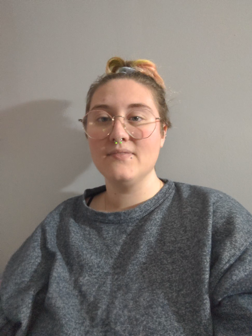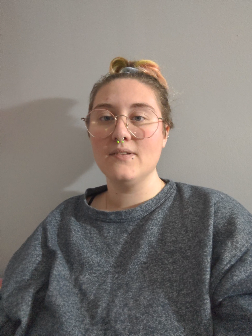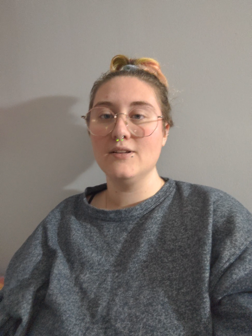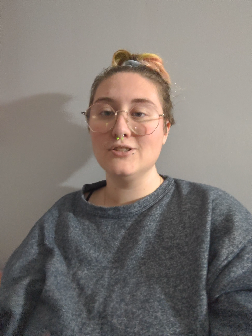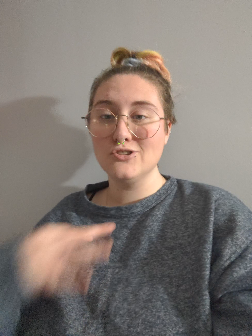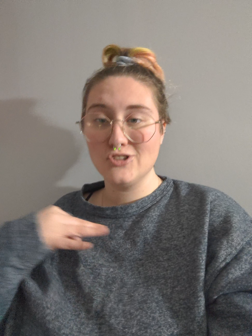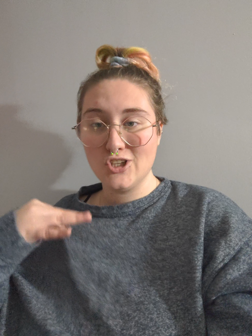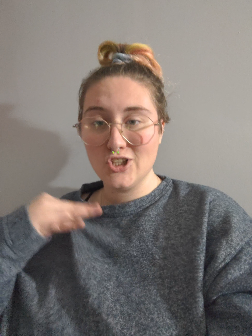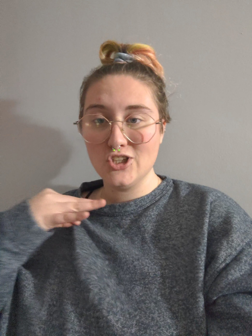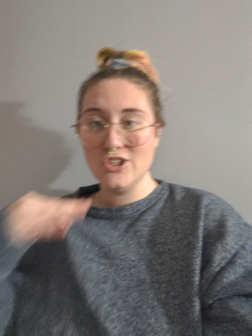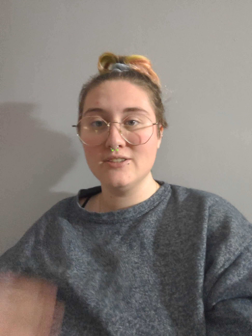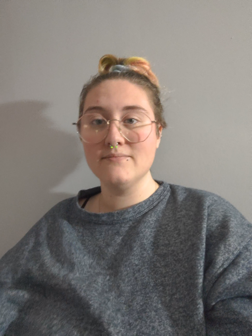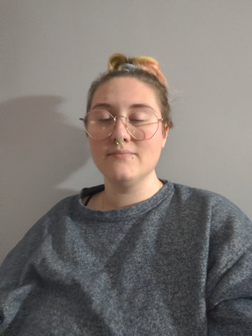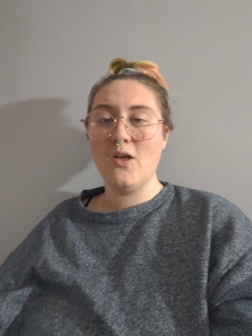shirt